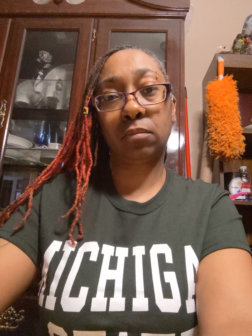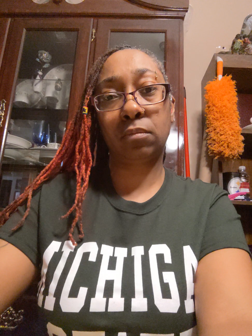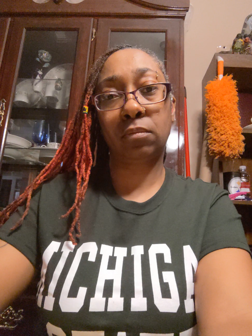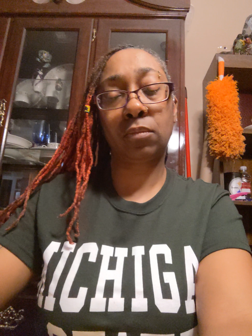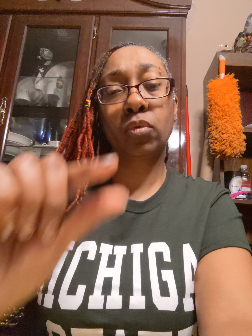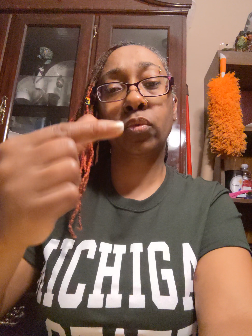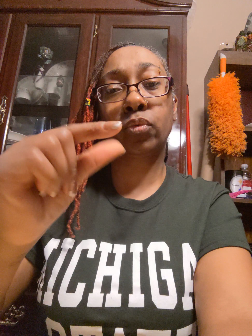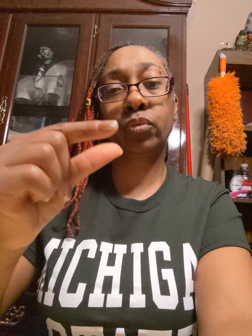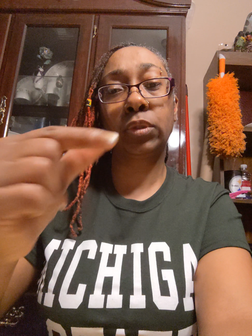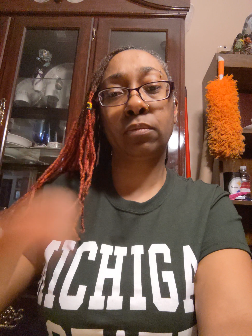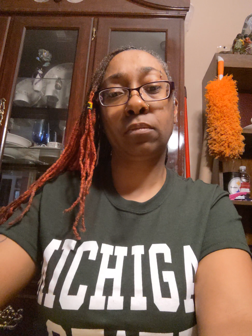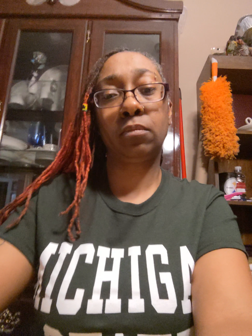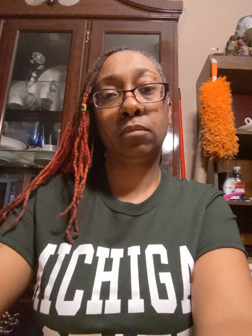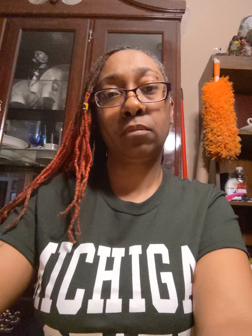green